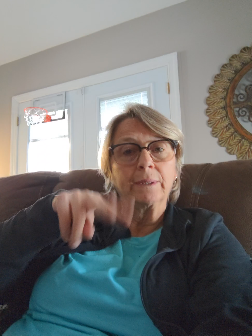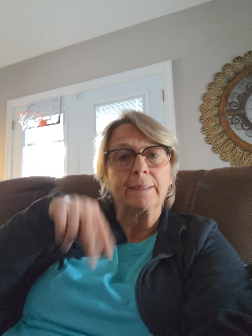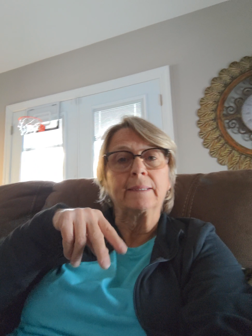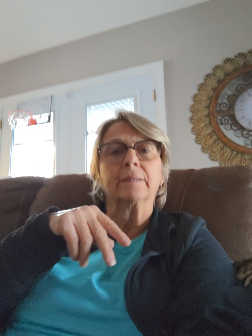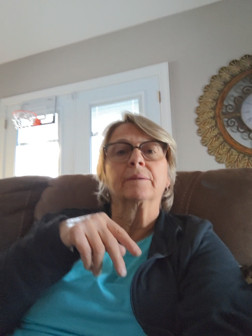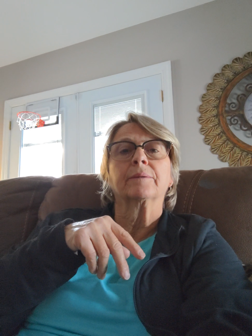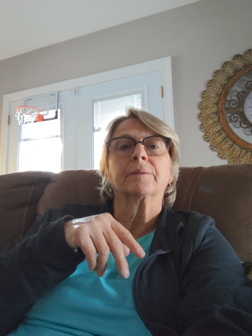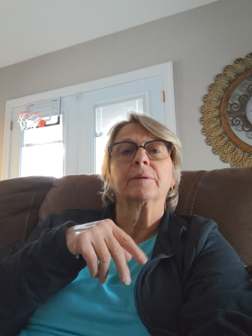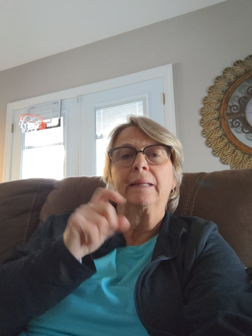read